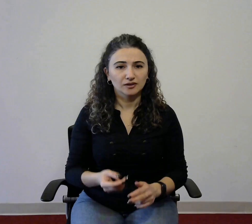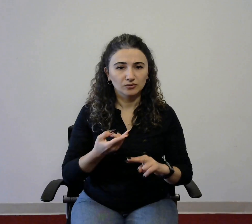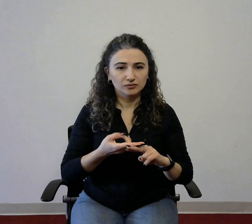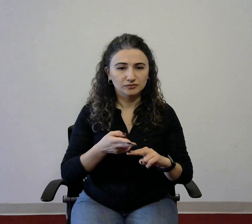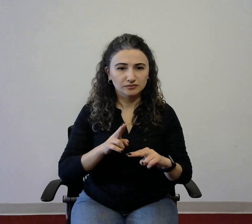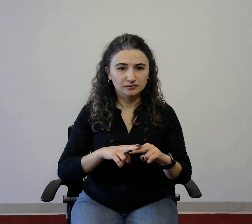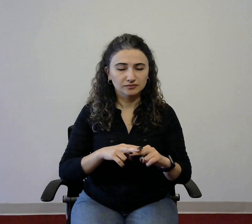bu